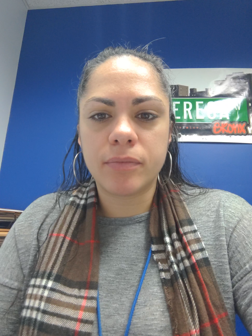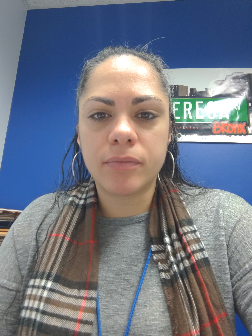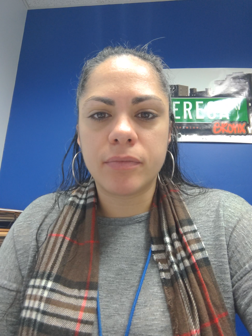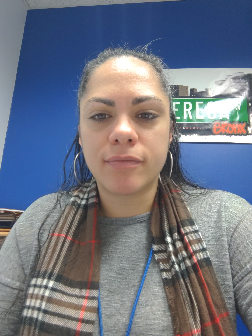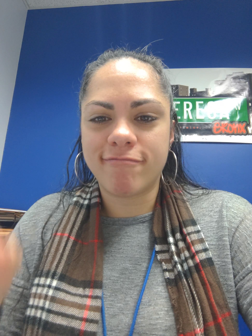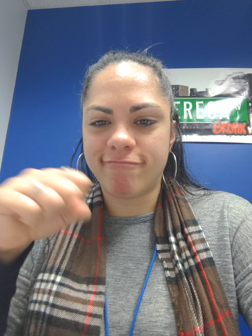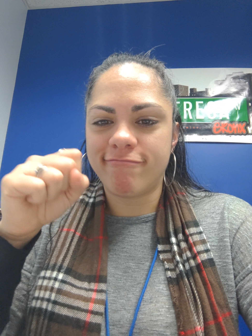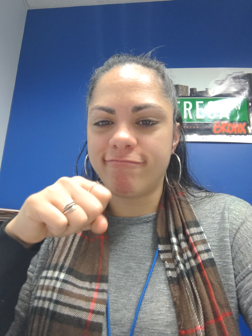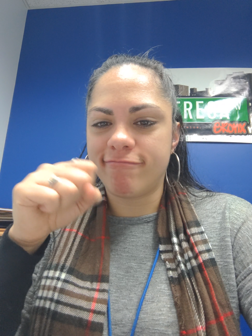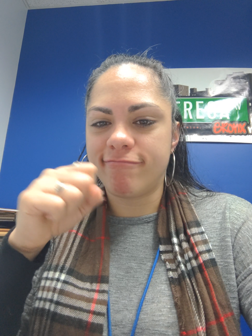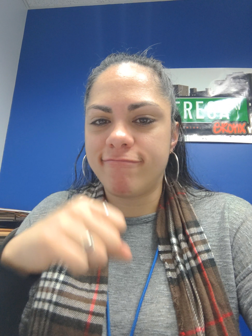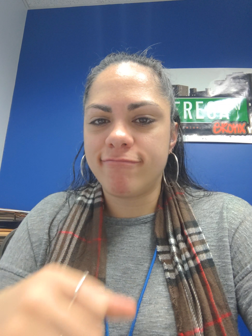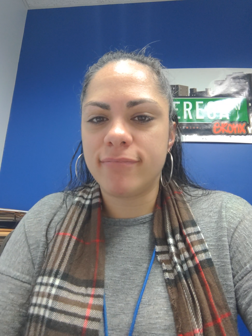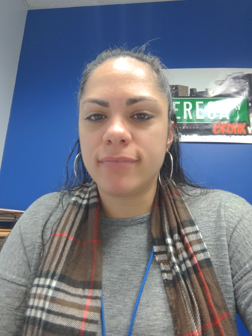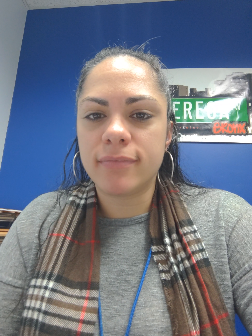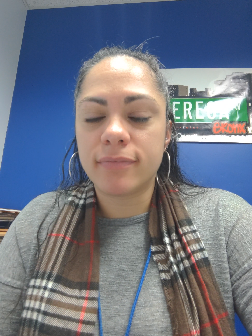yes